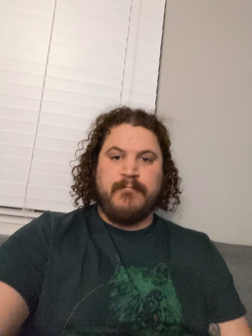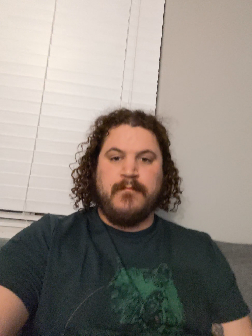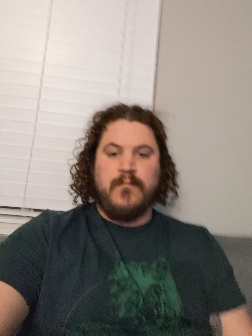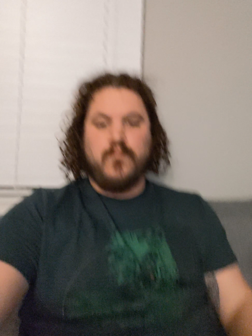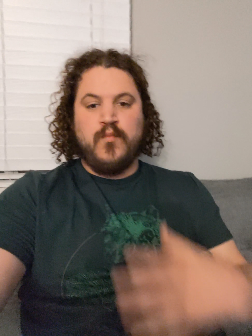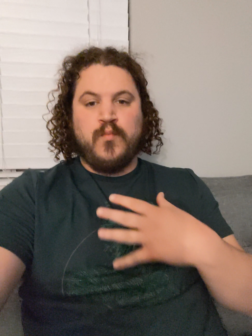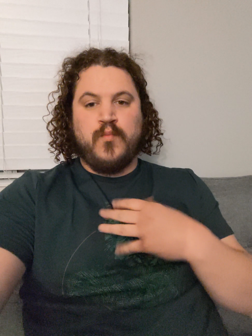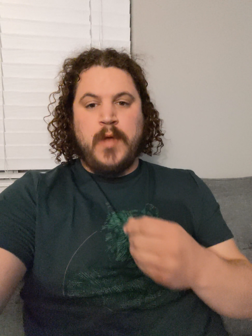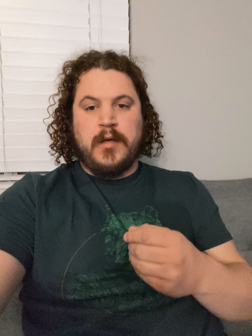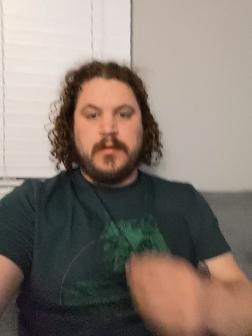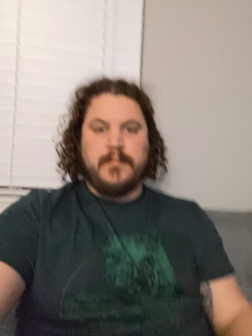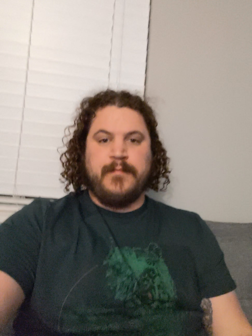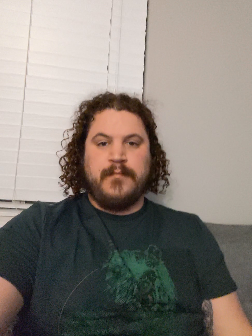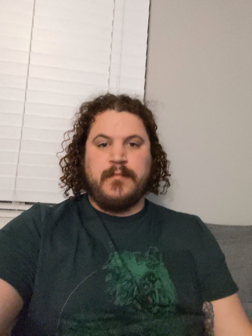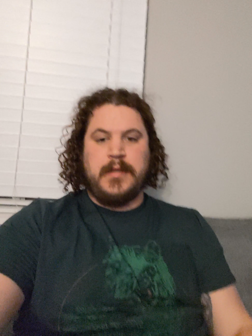white